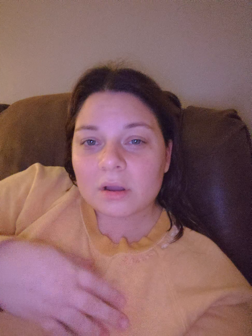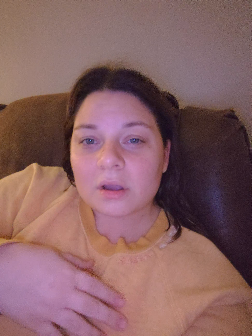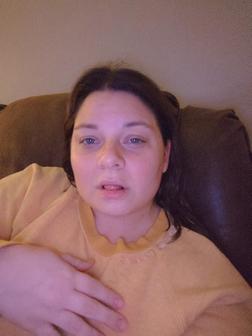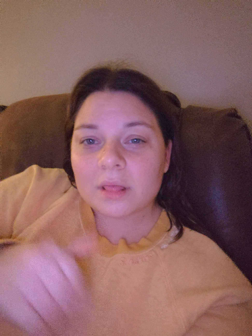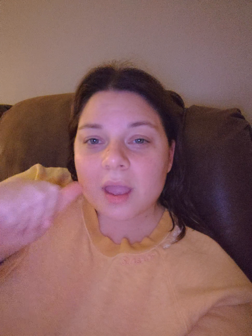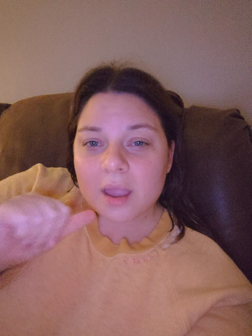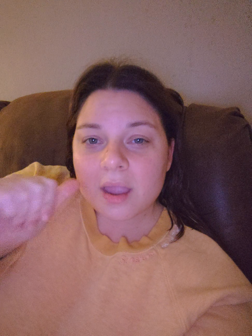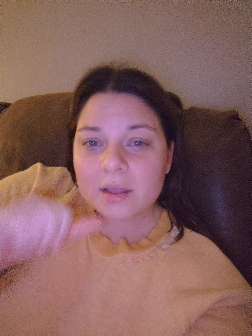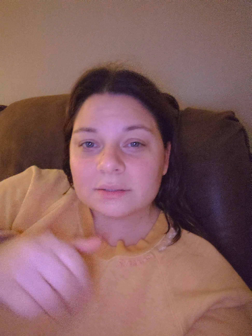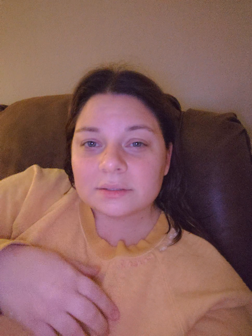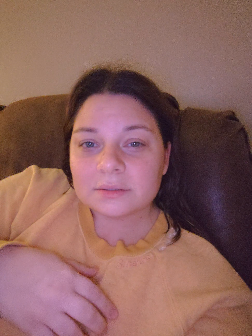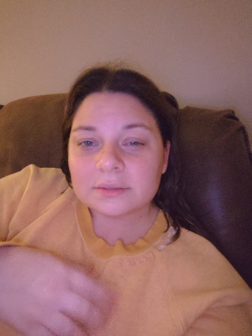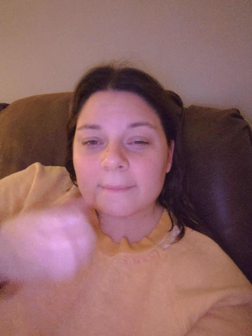aunt